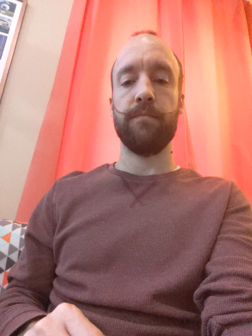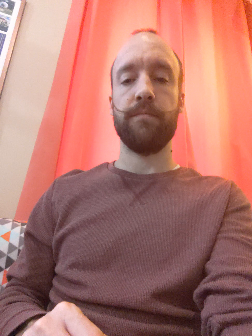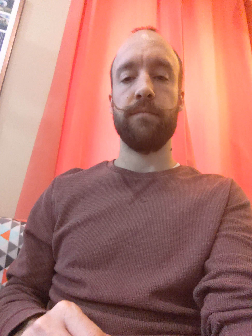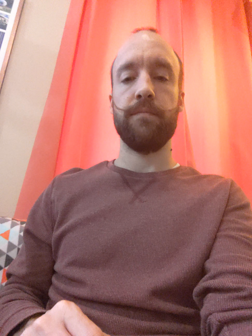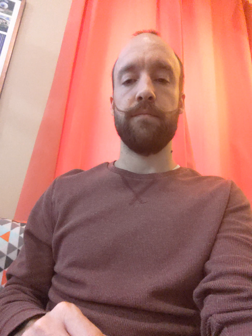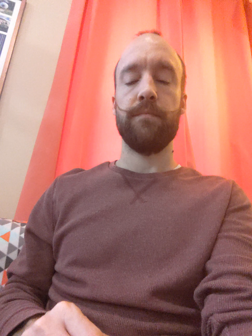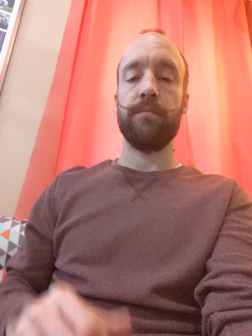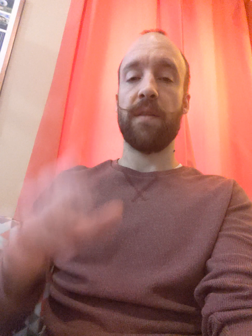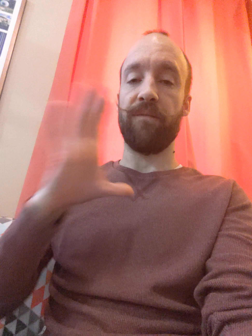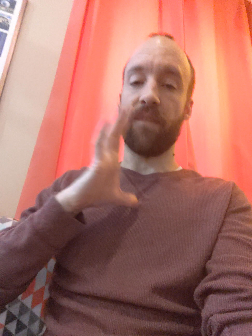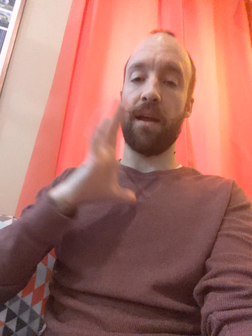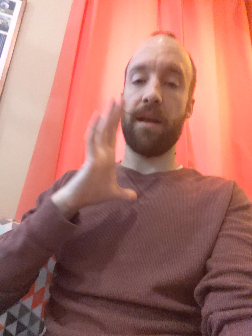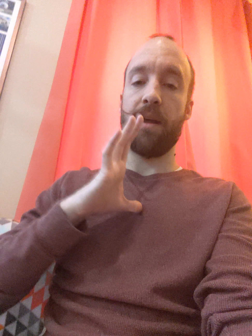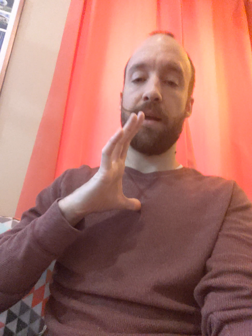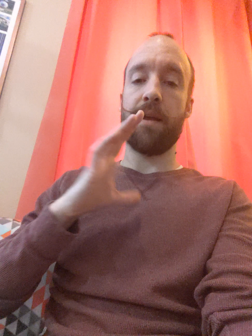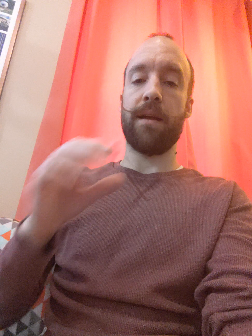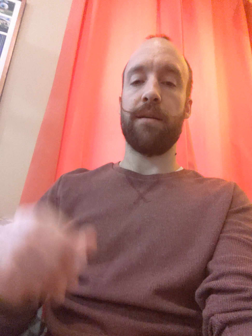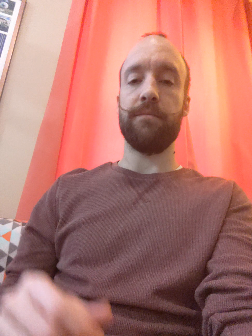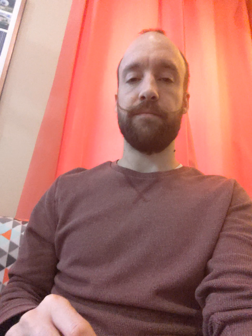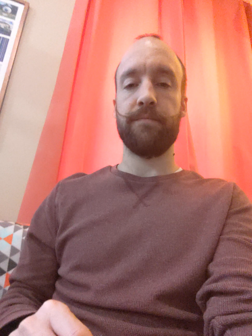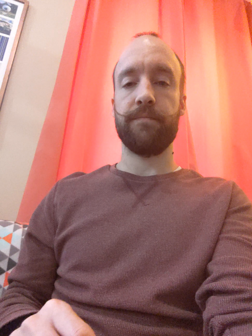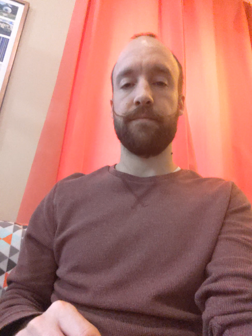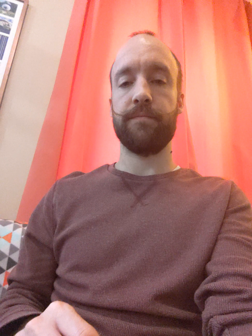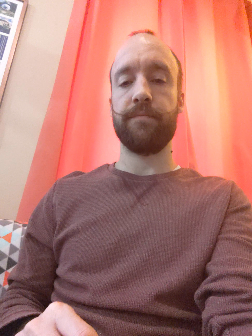fine